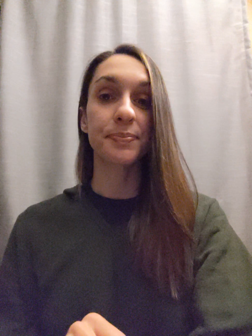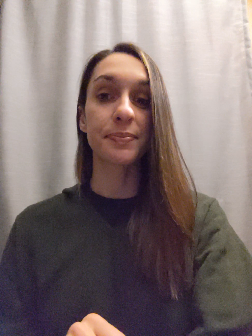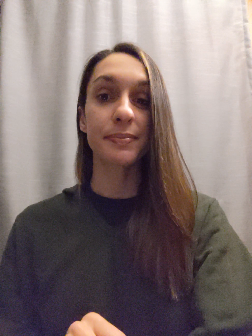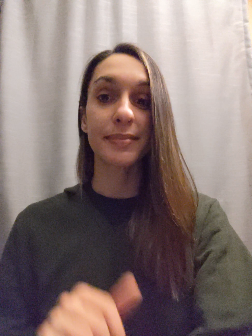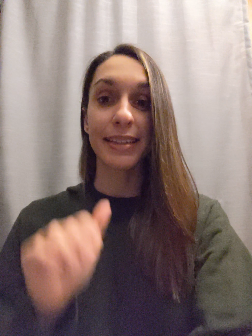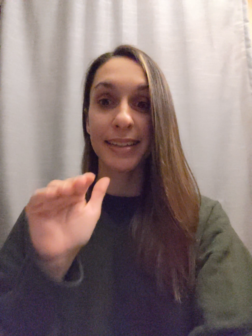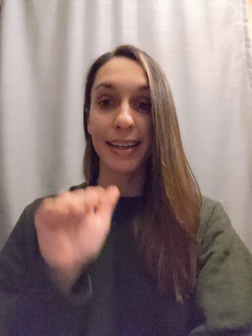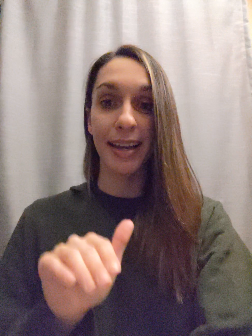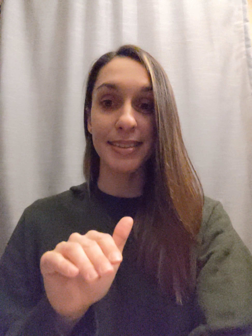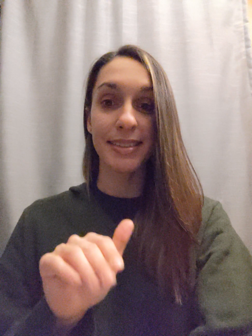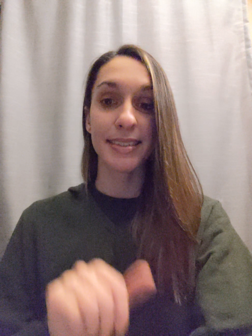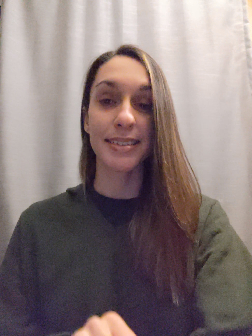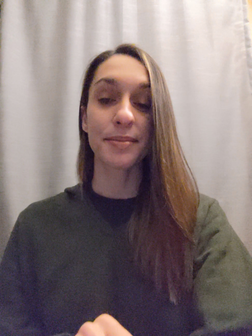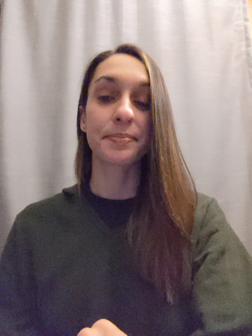night